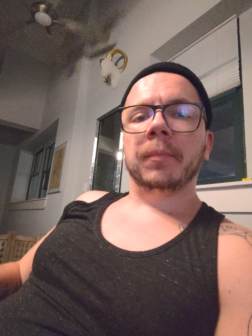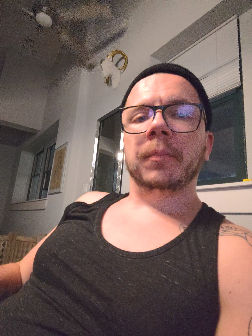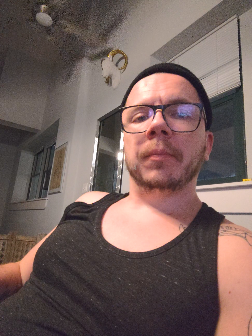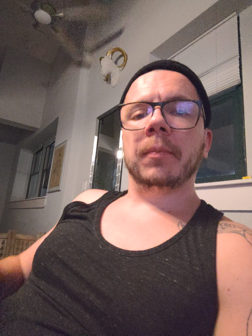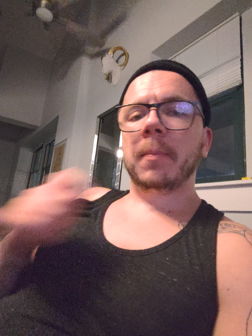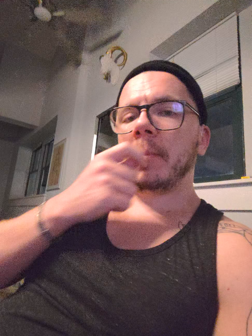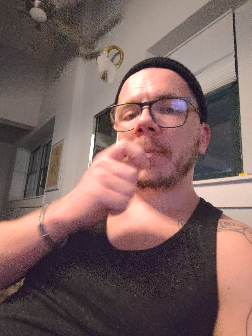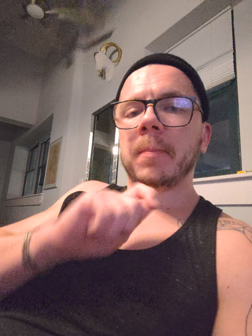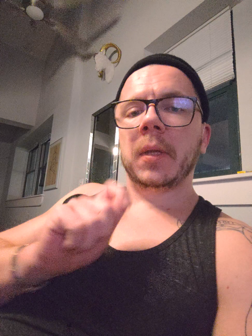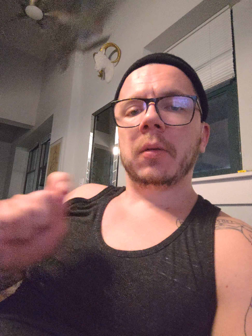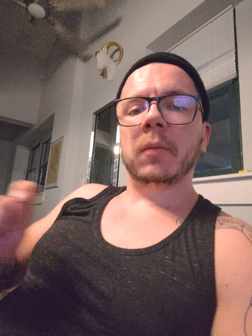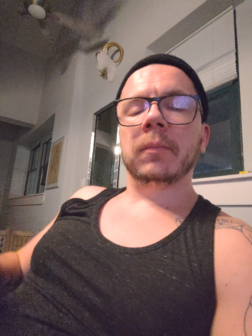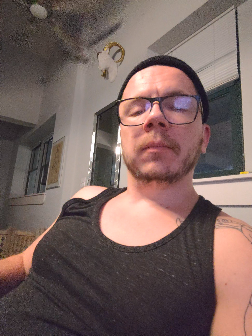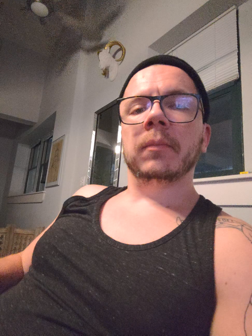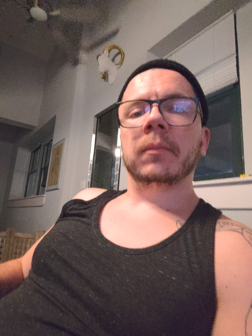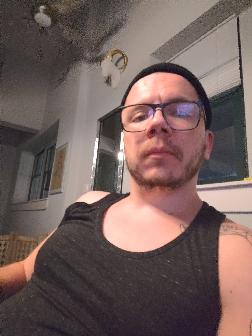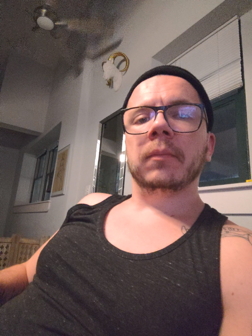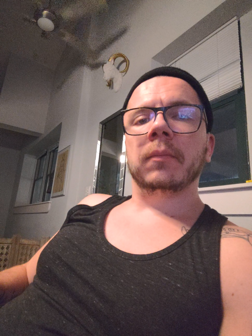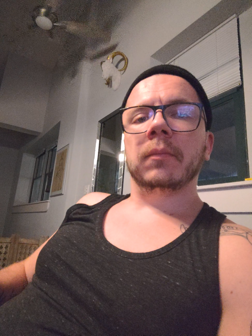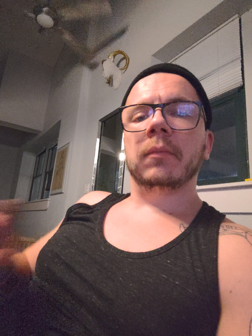pencil